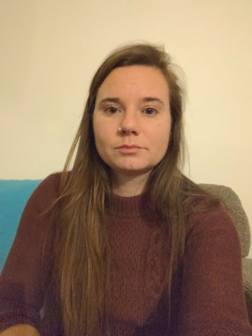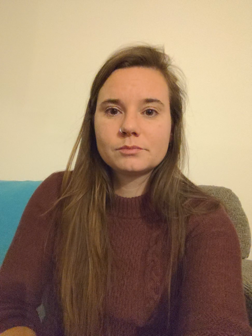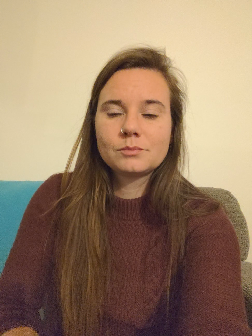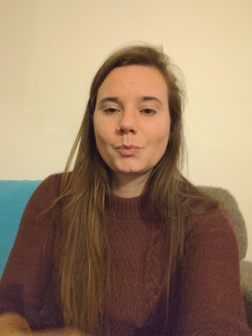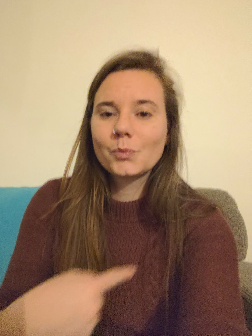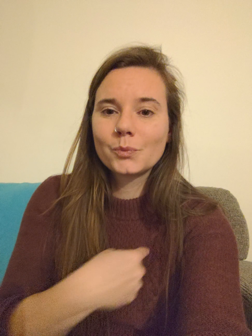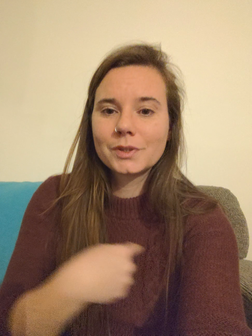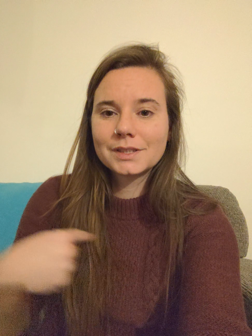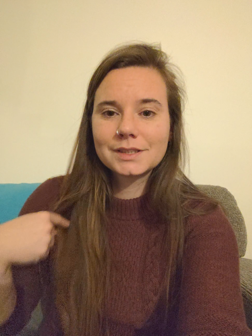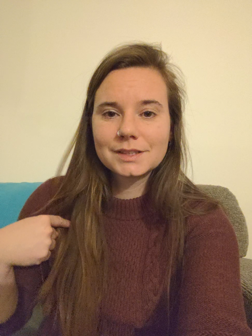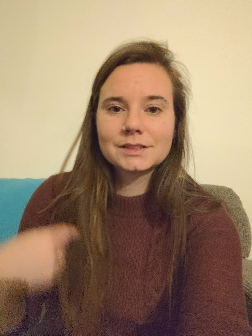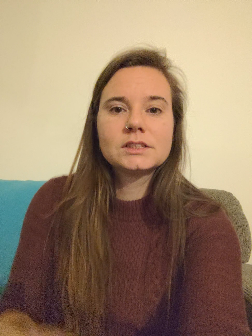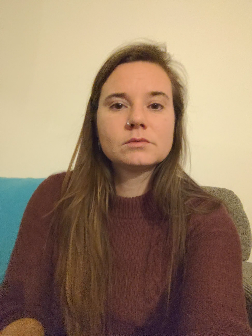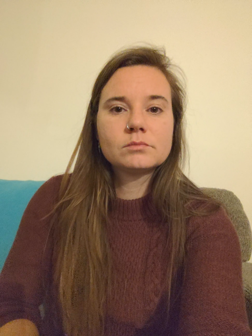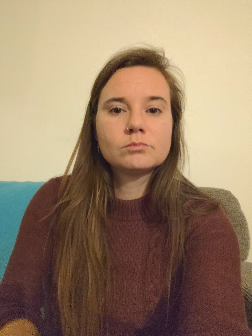we